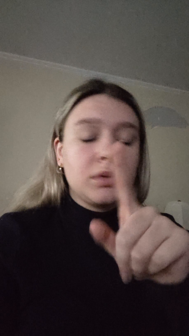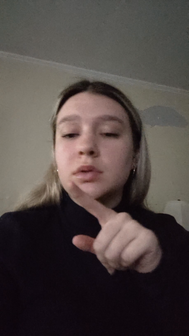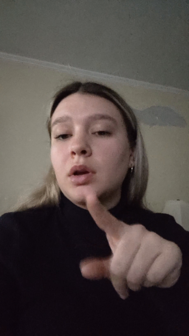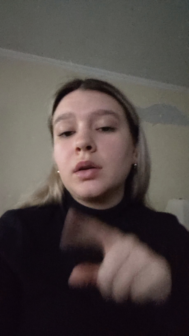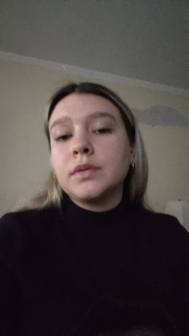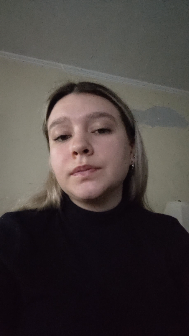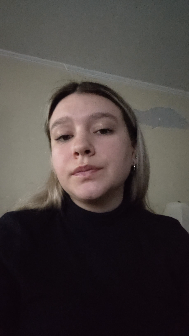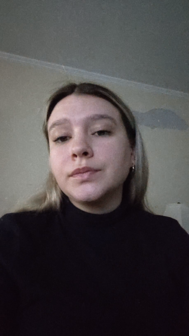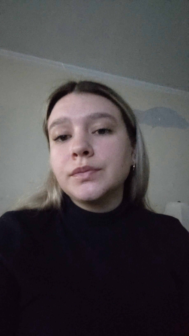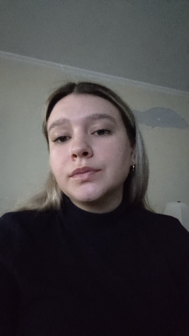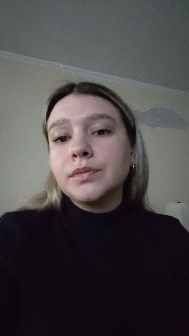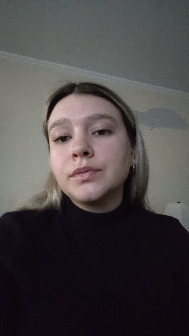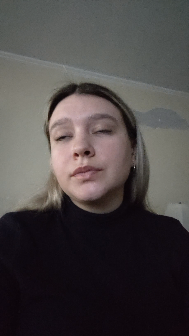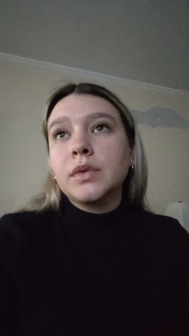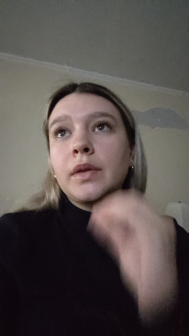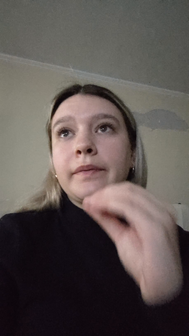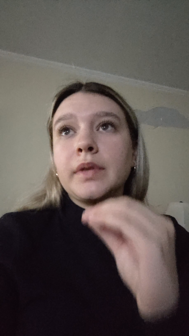fix